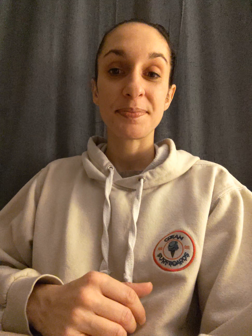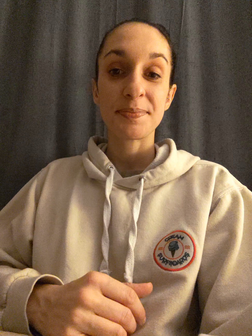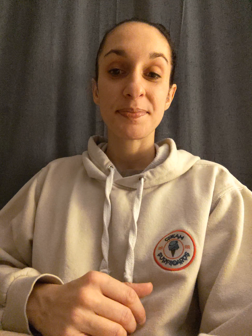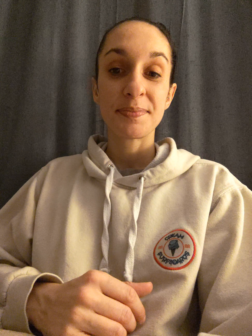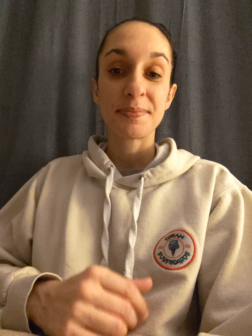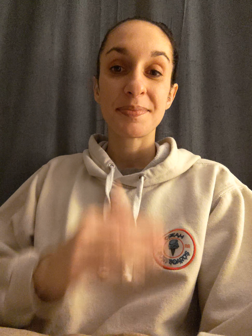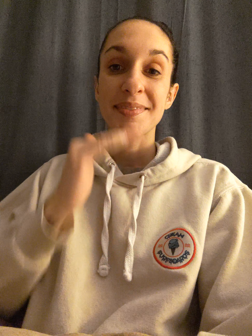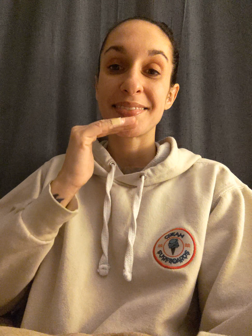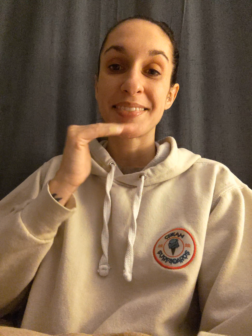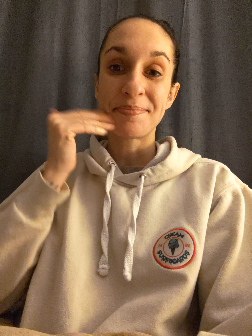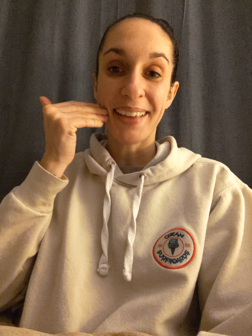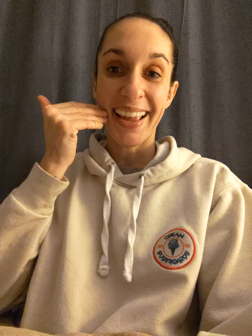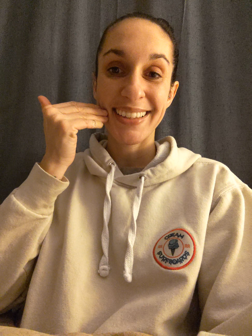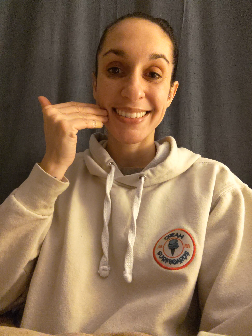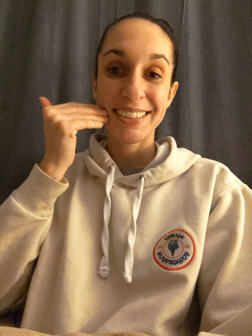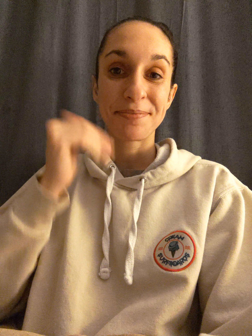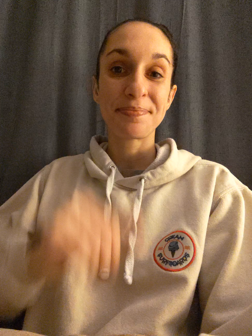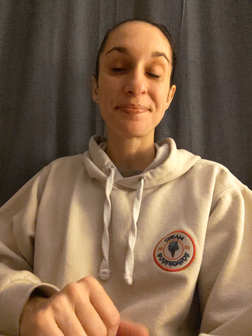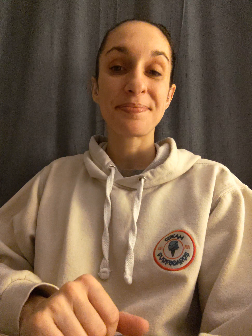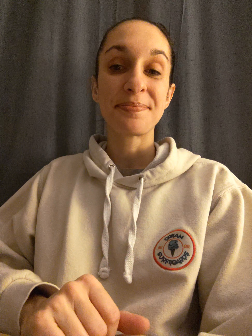smile